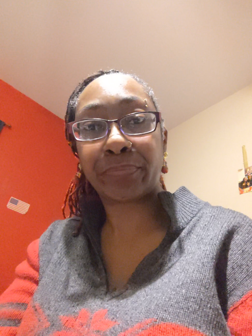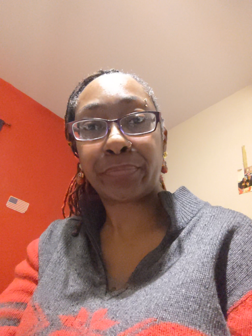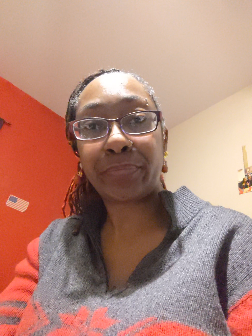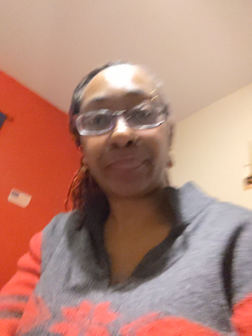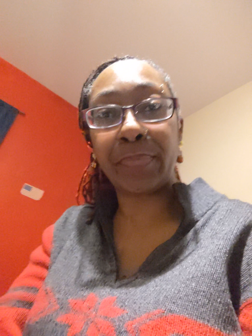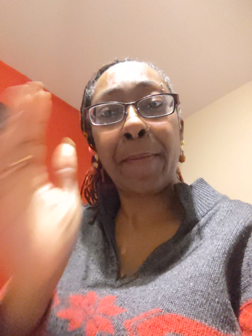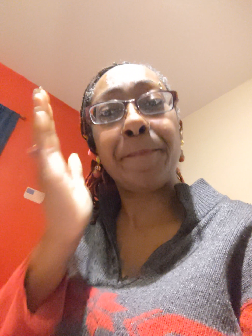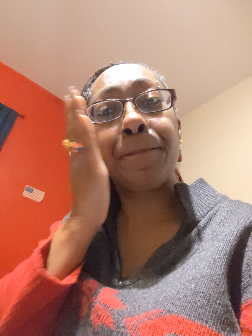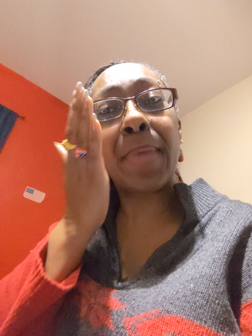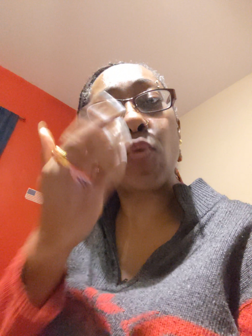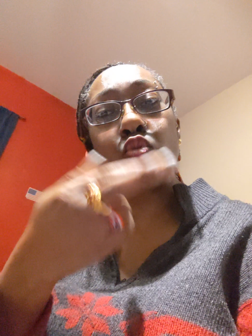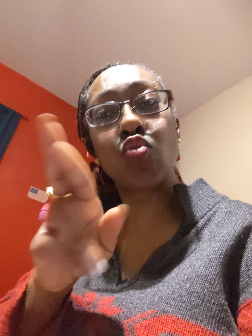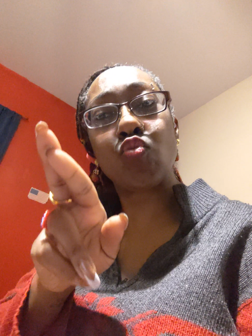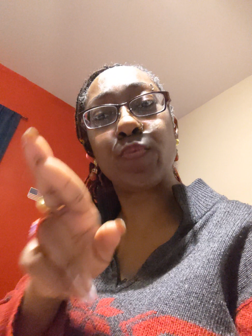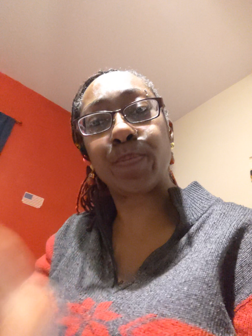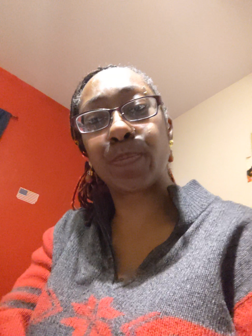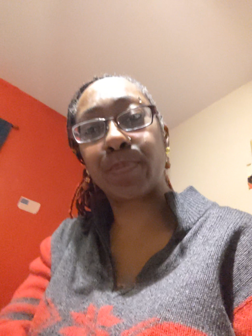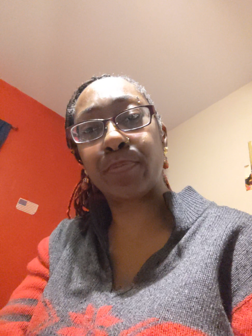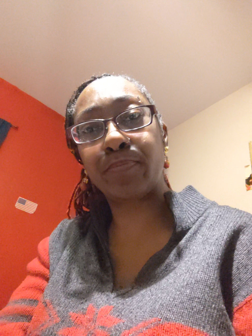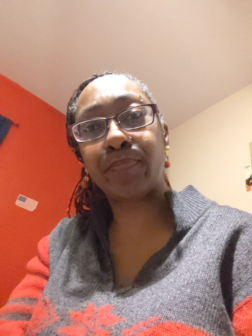bedroom